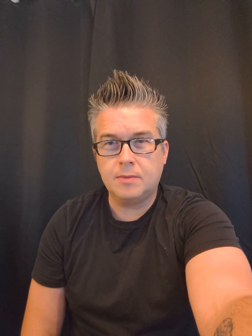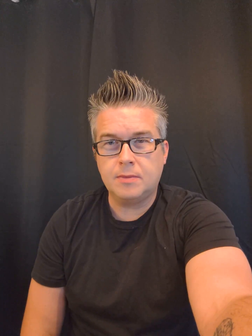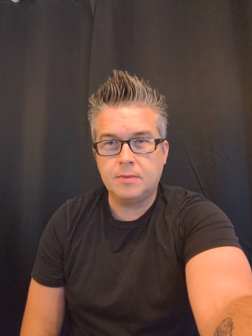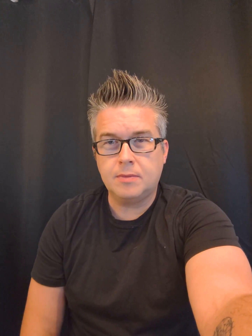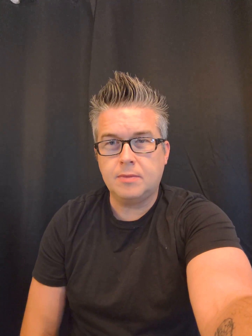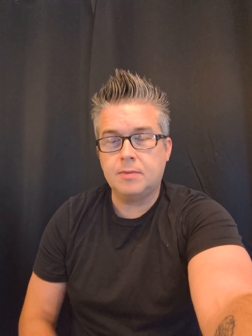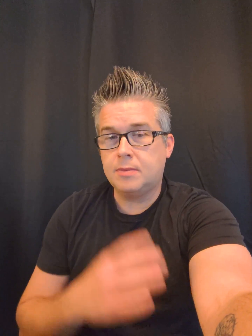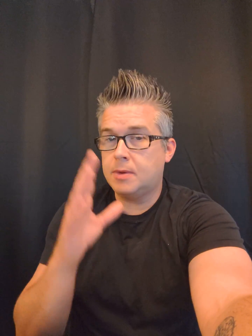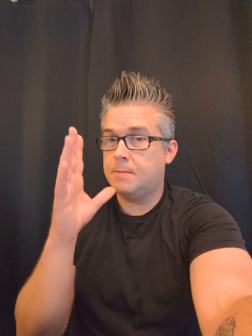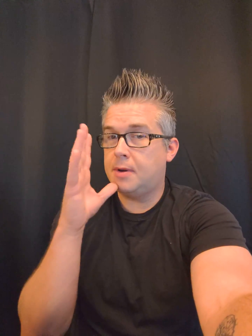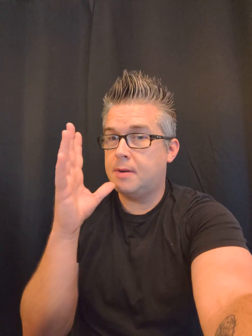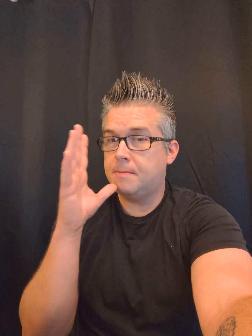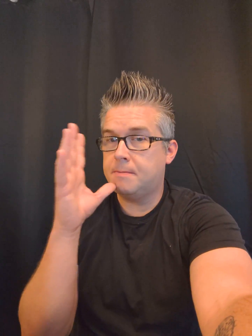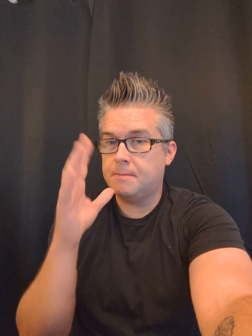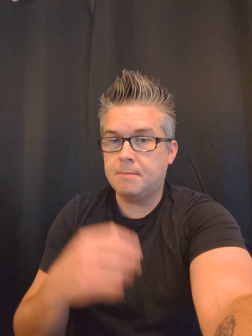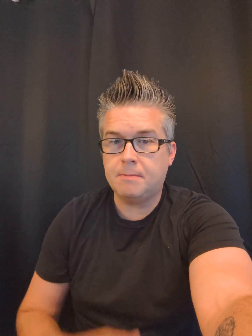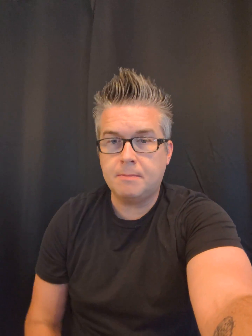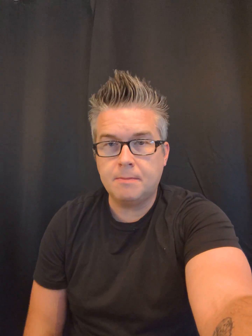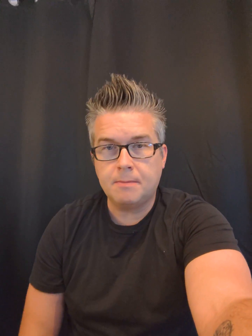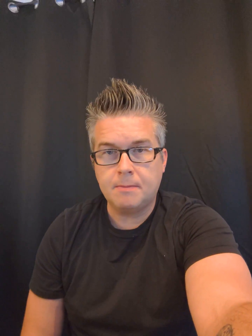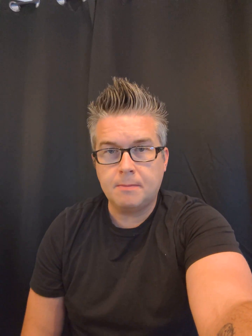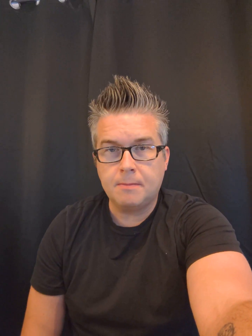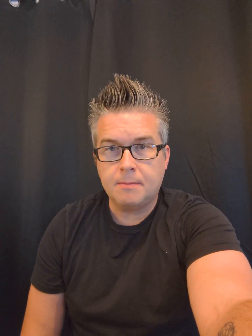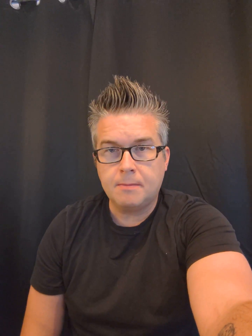mommy